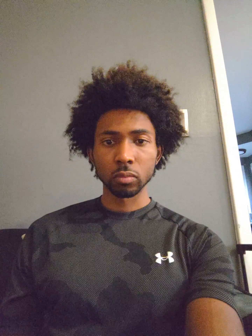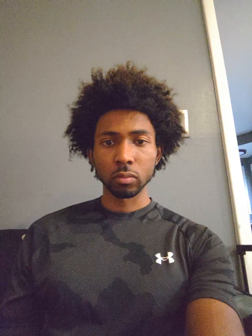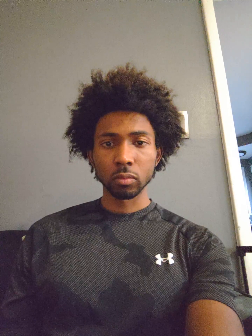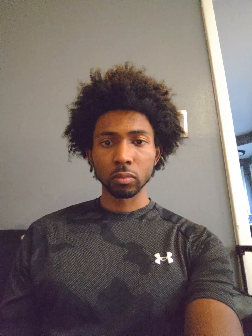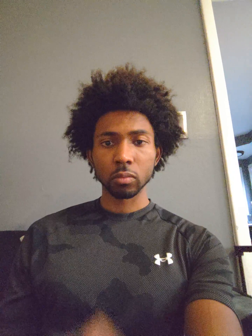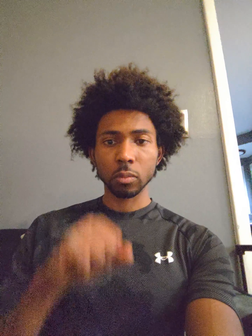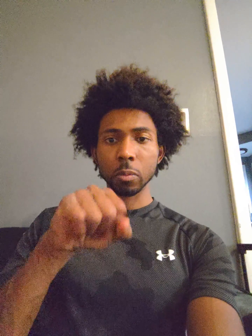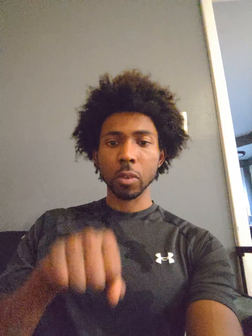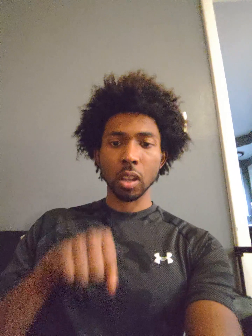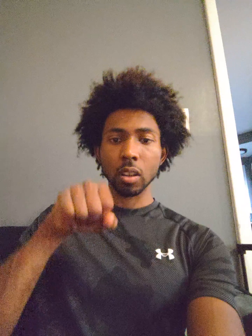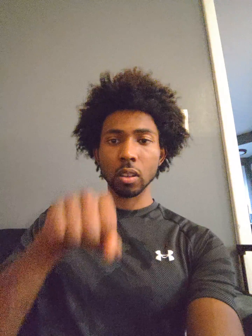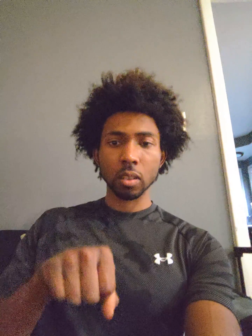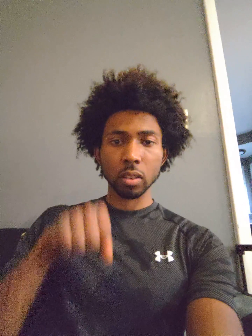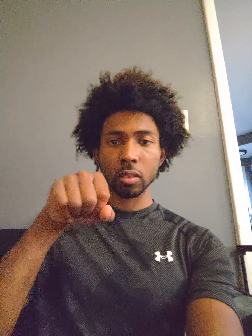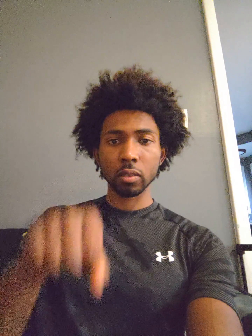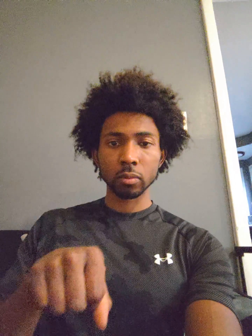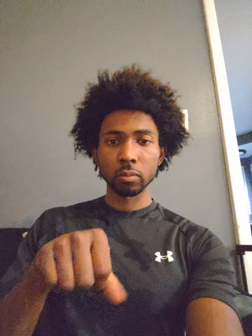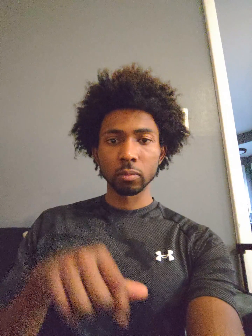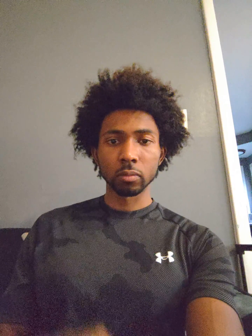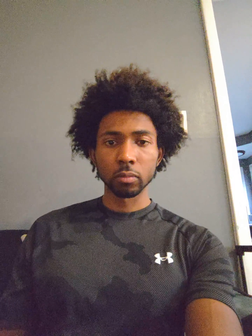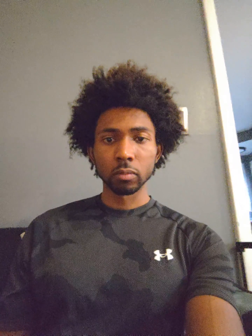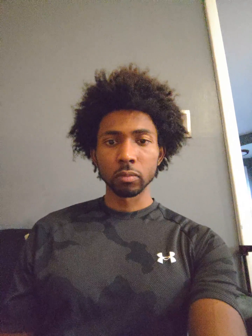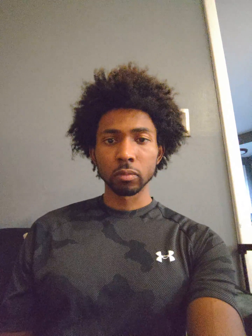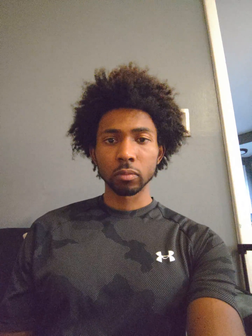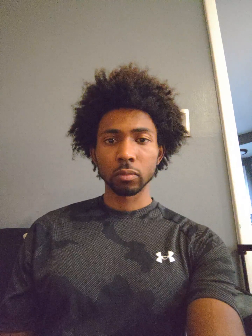bicycle